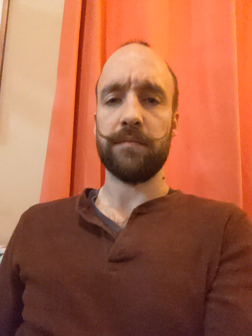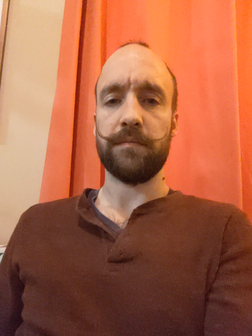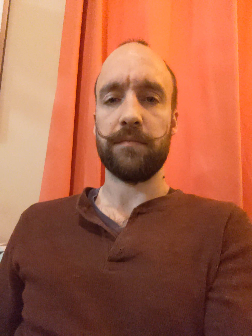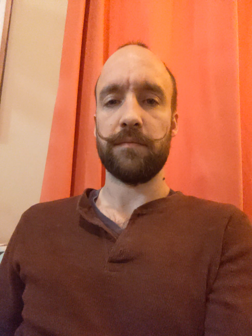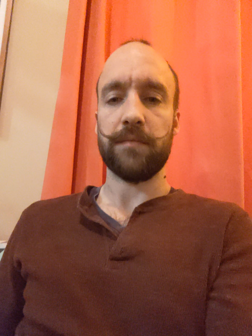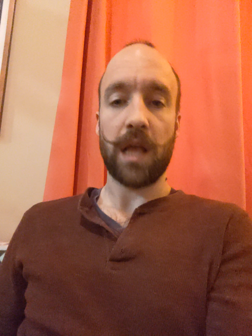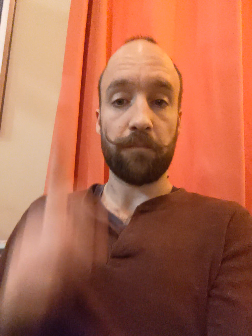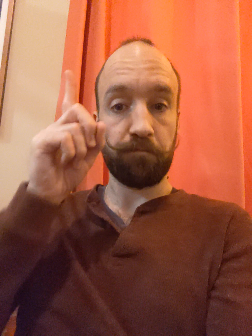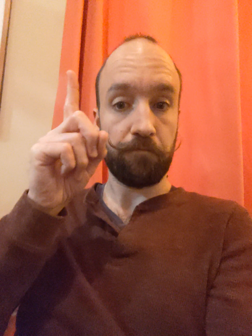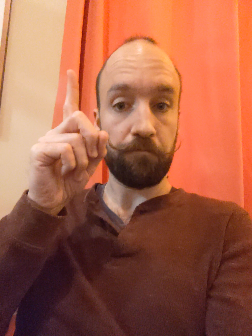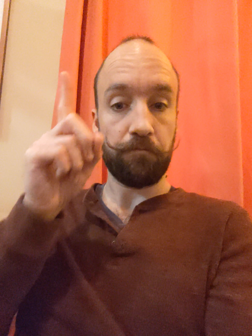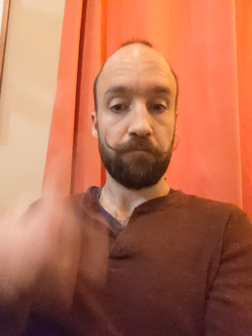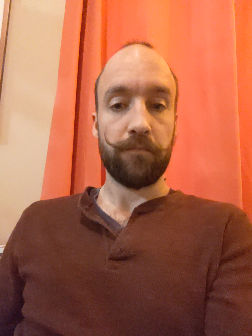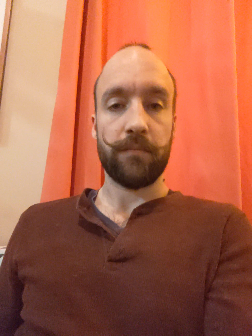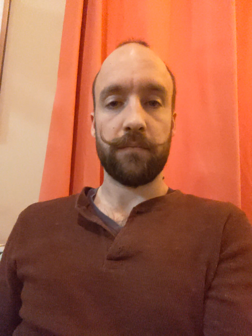up